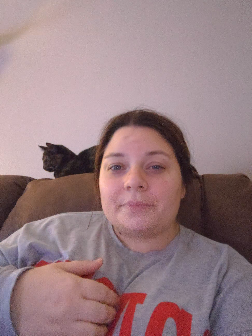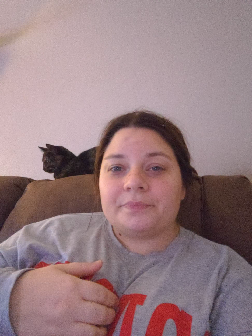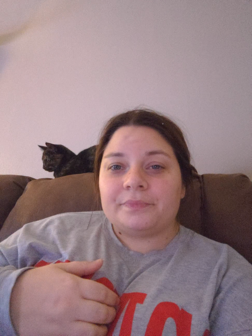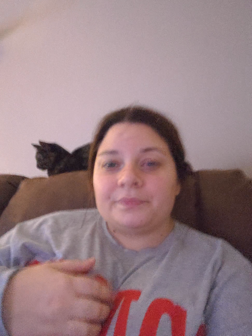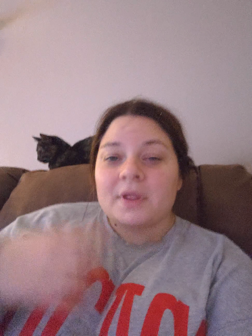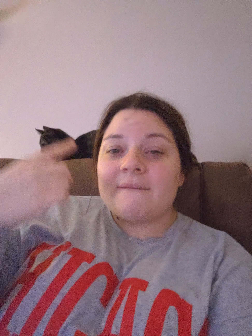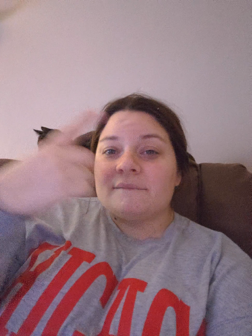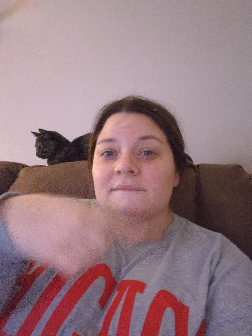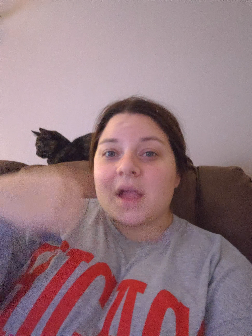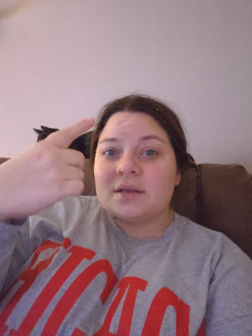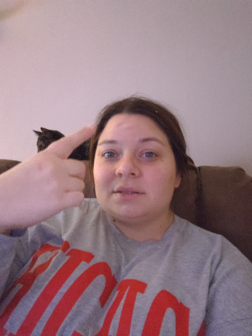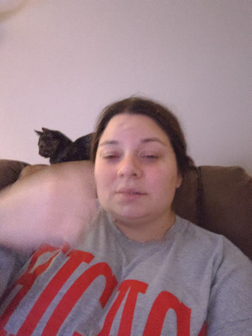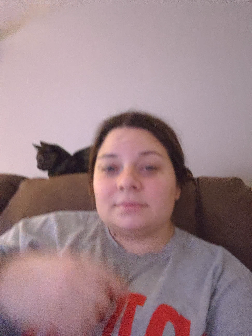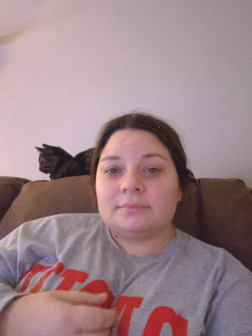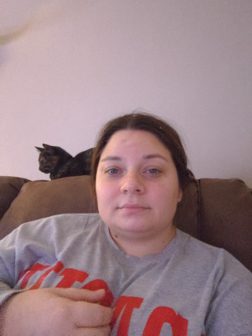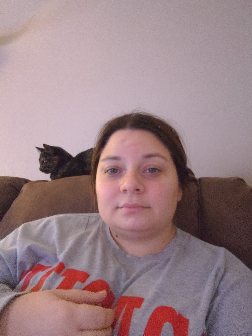face